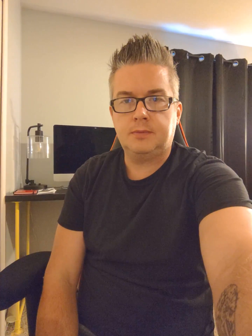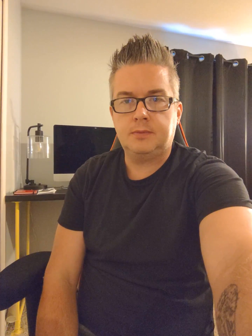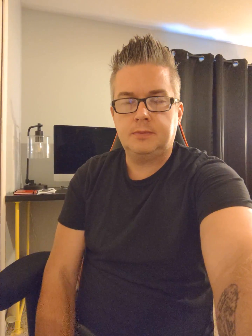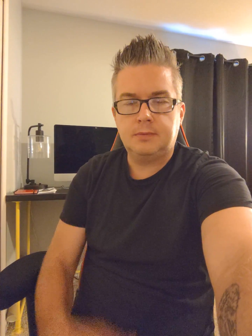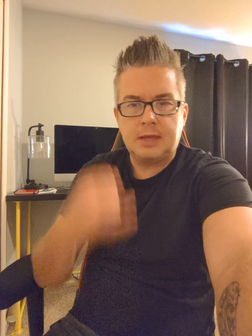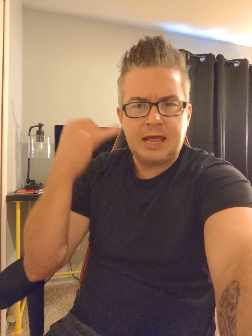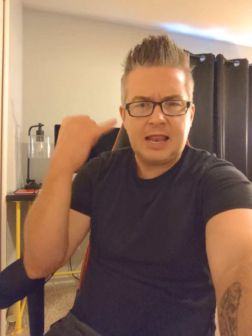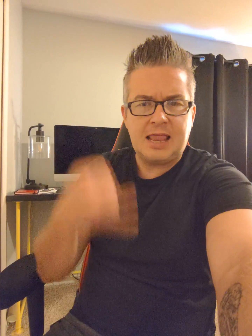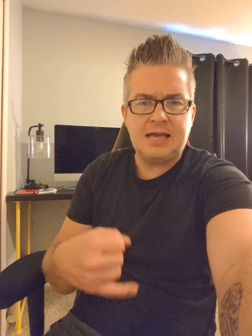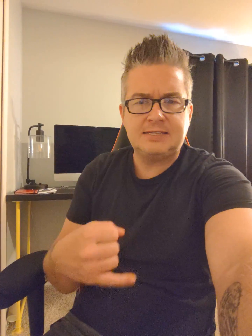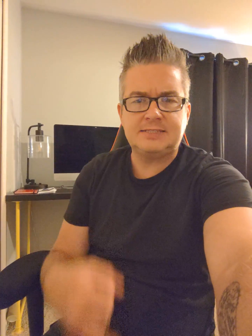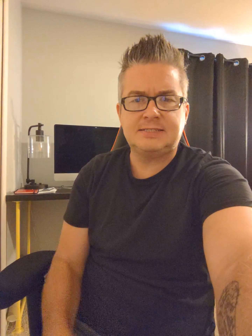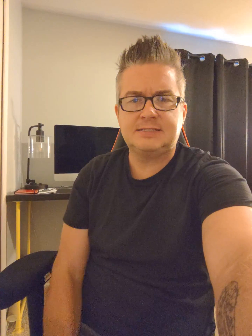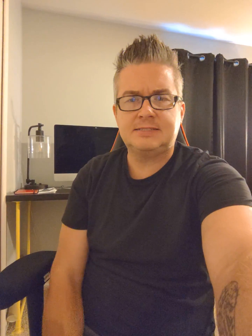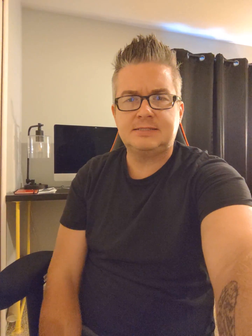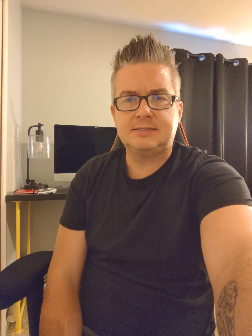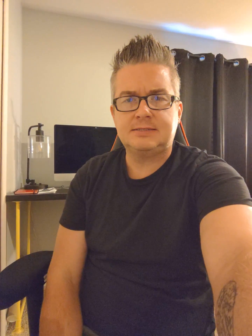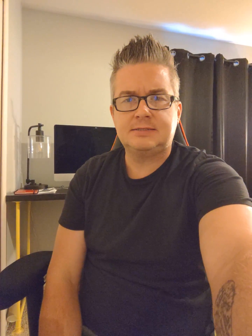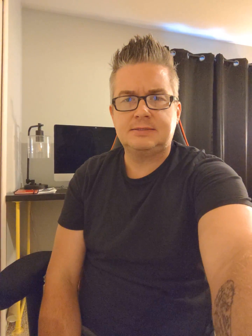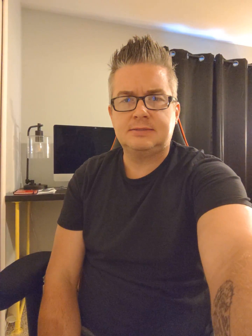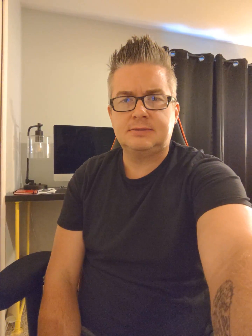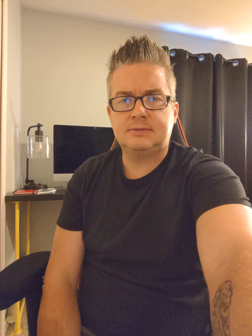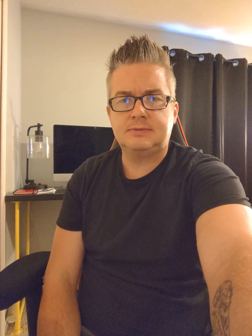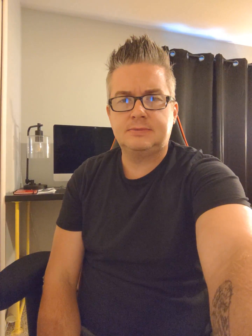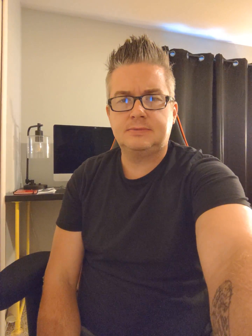last